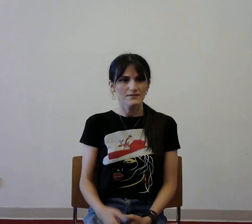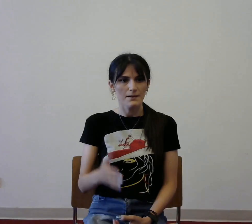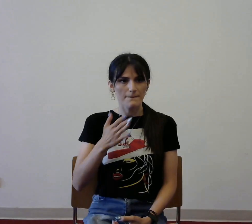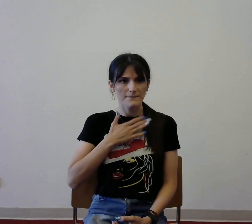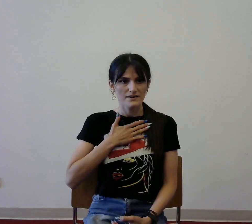mən